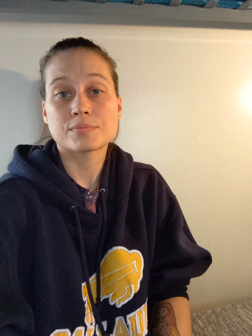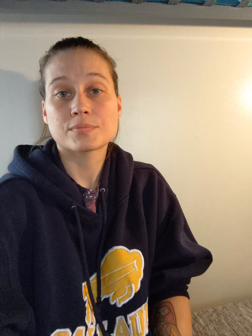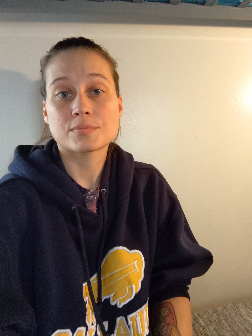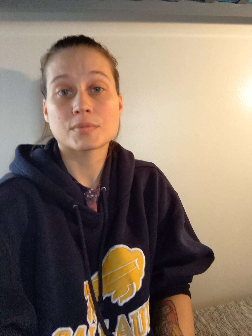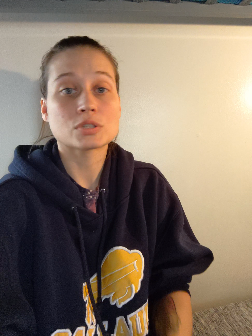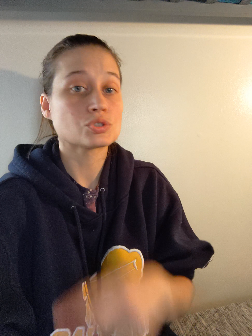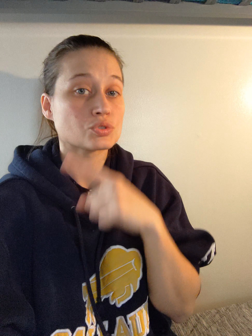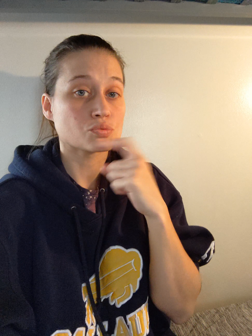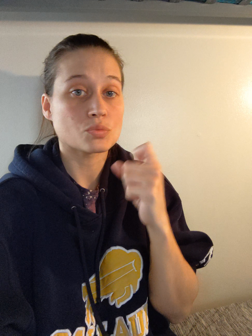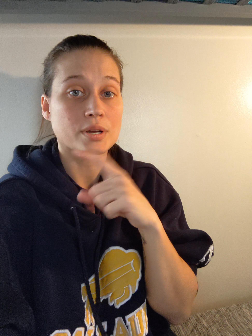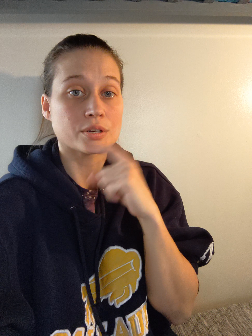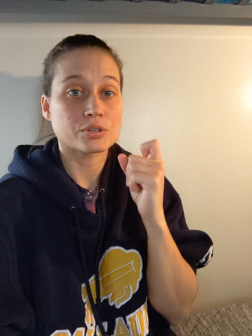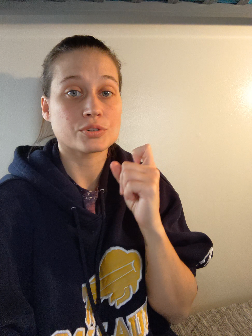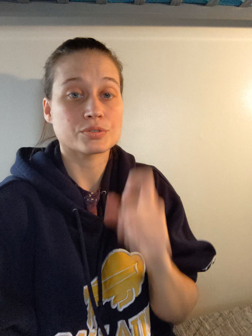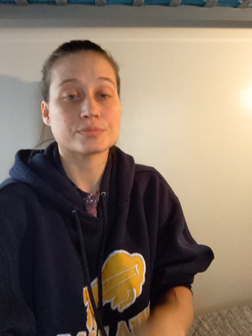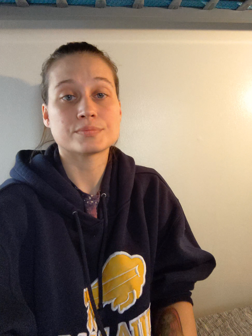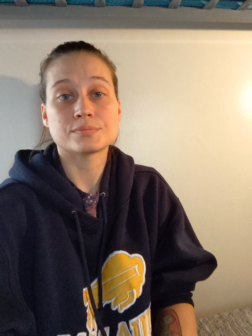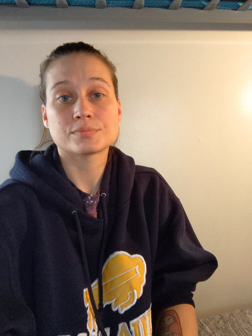dryer